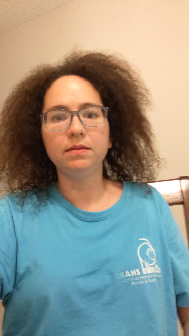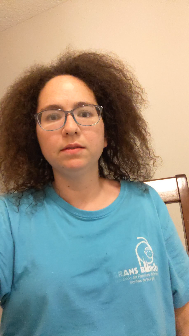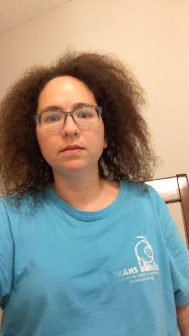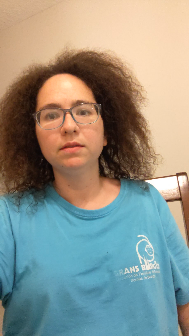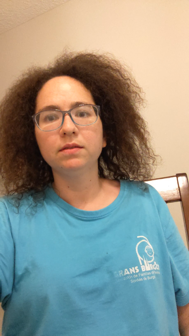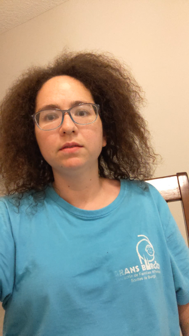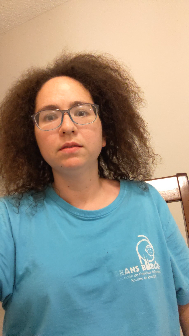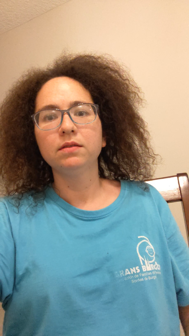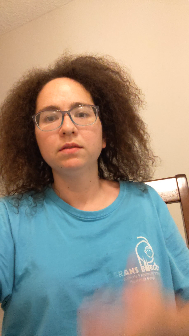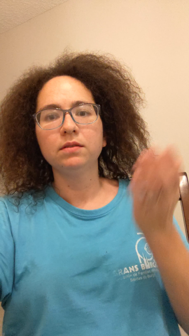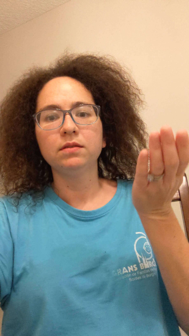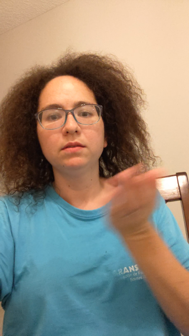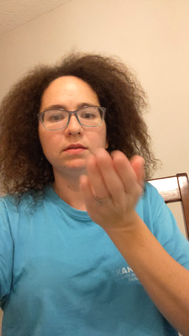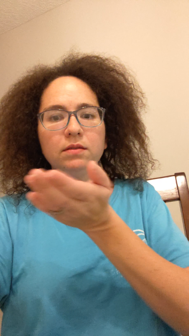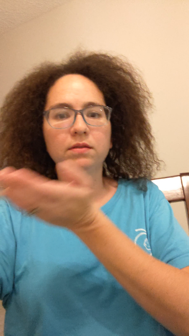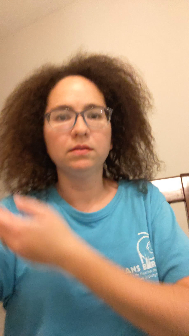carry